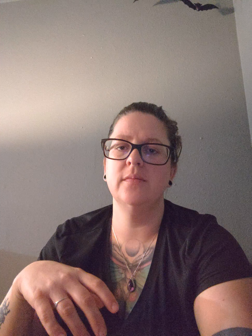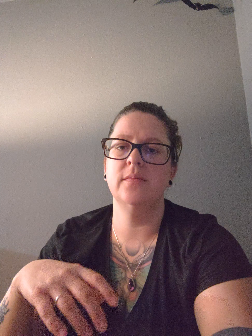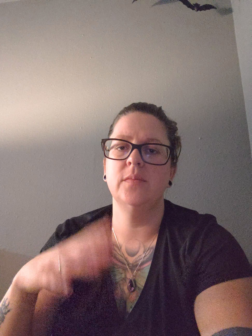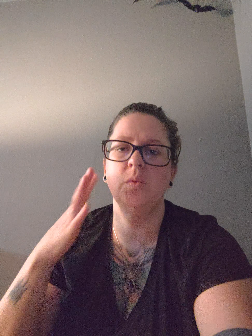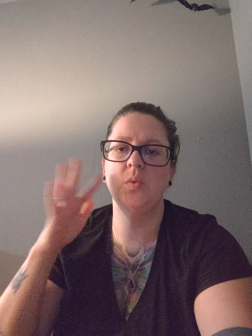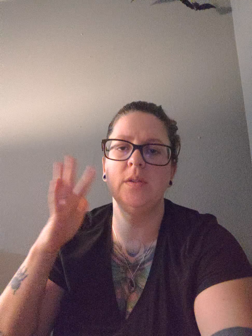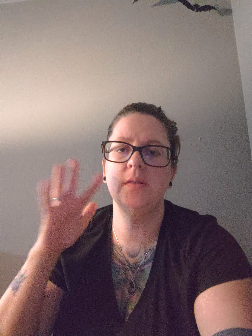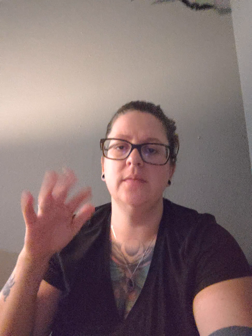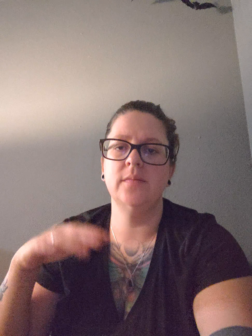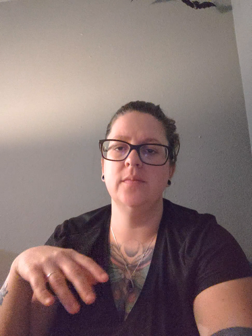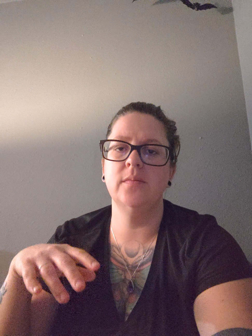noisy